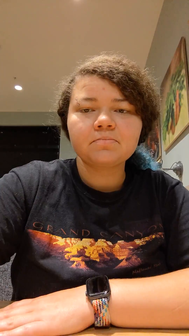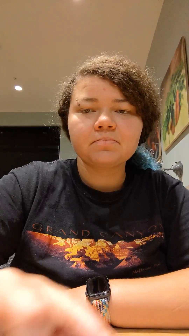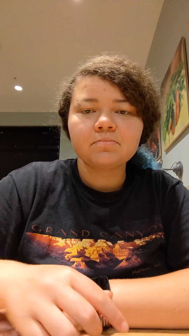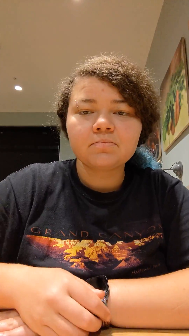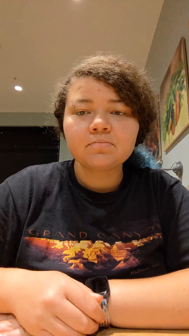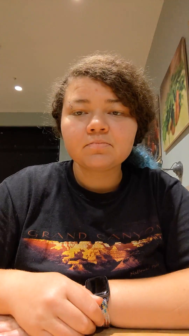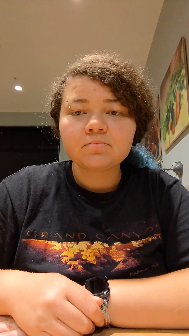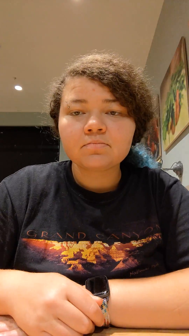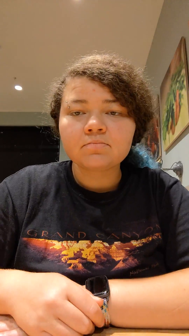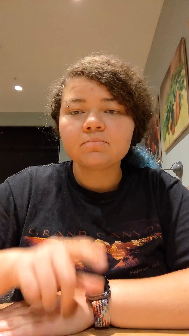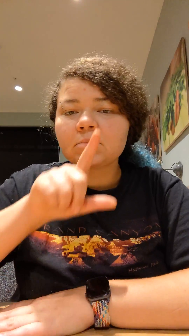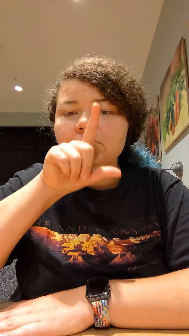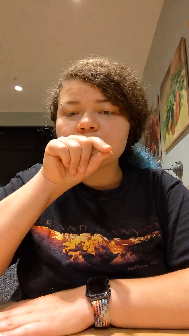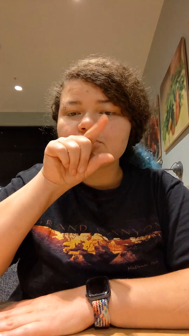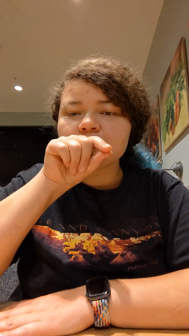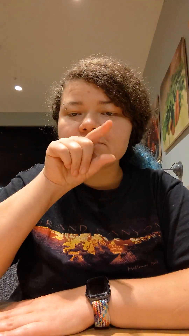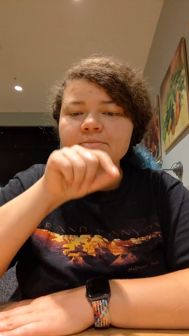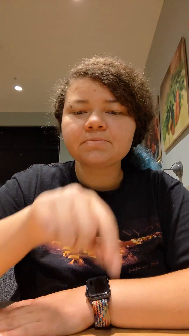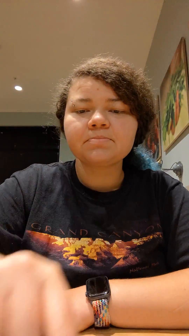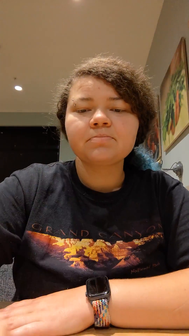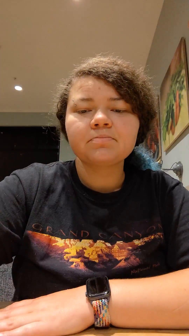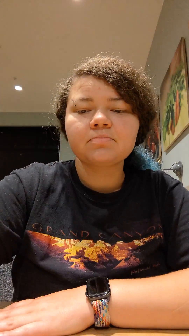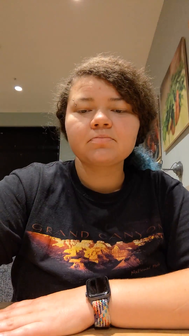chicken